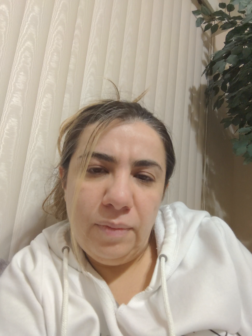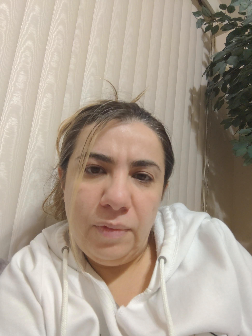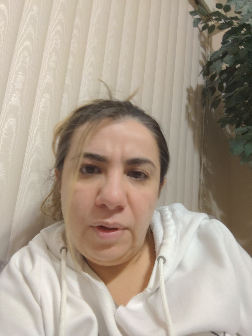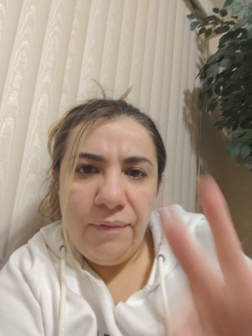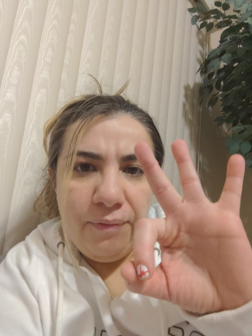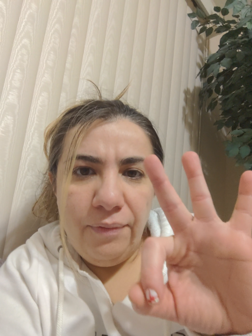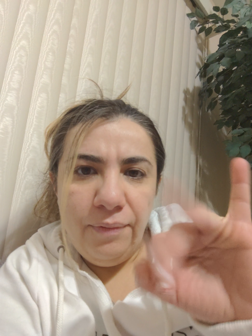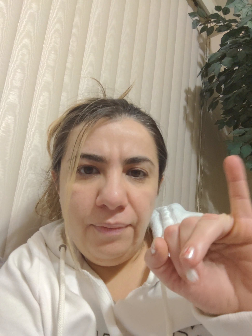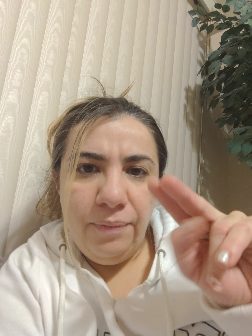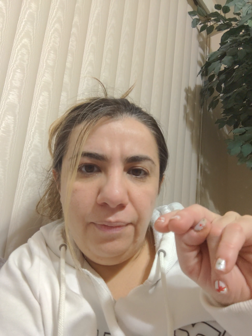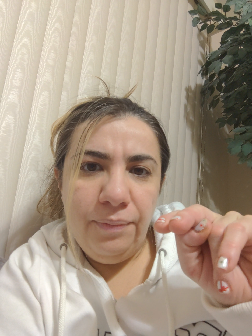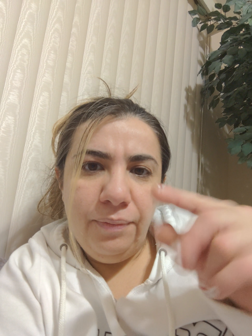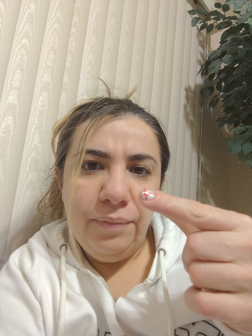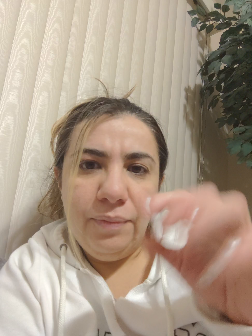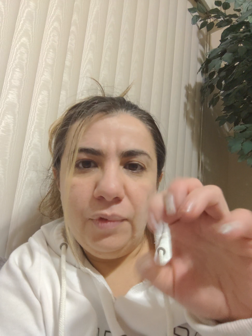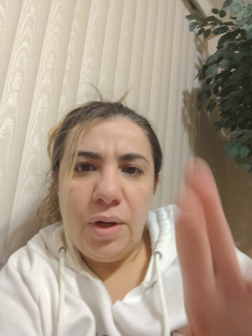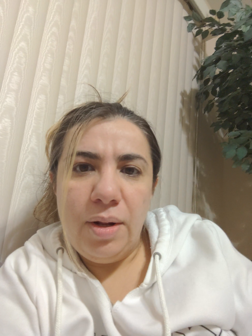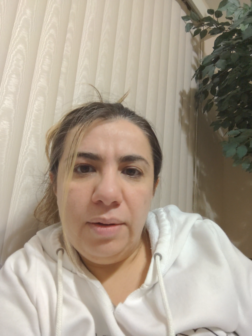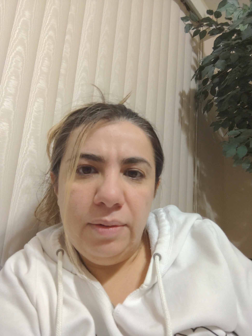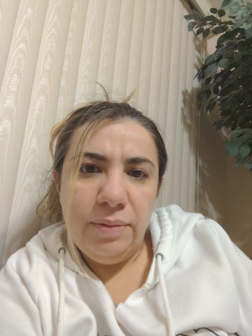finger